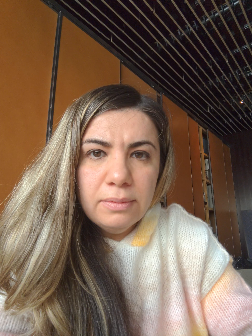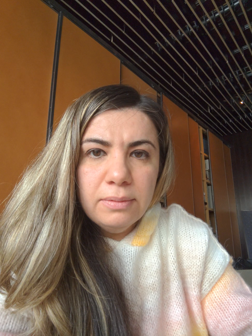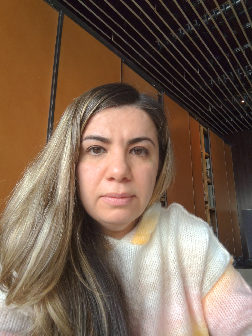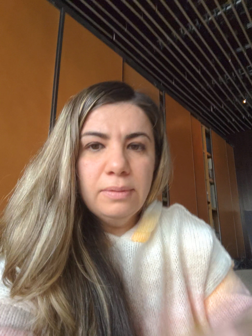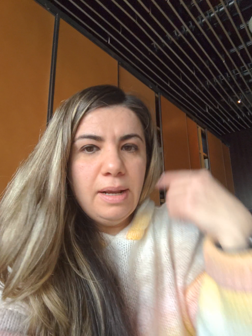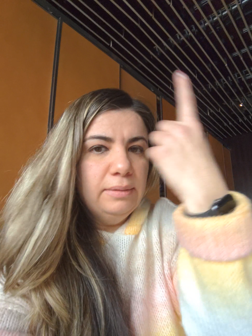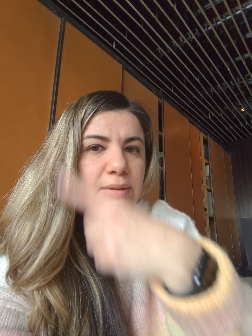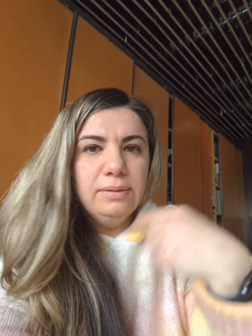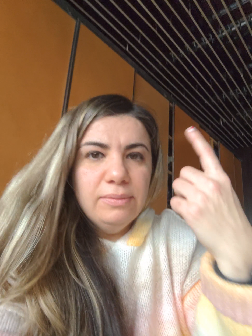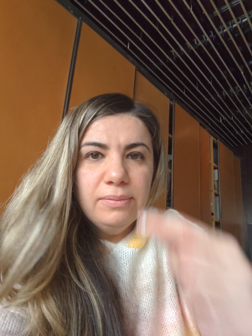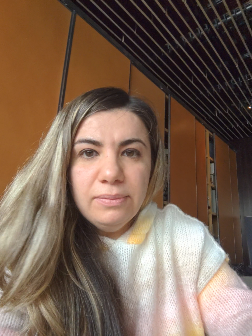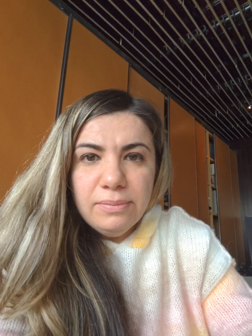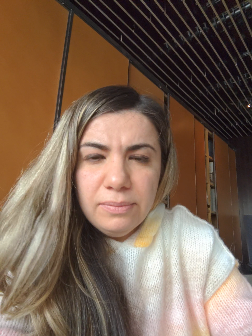look